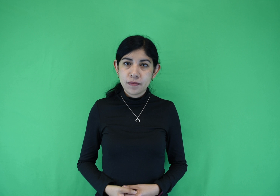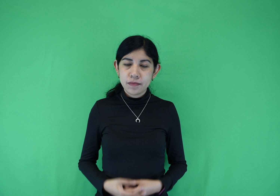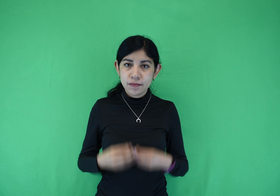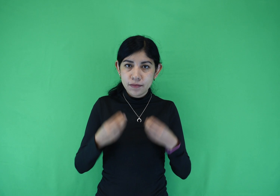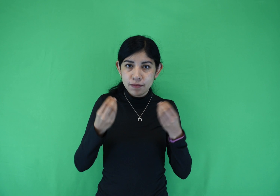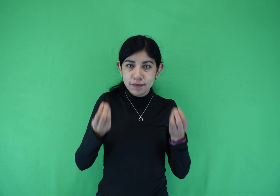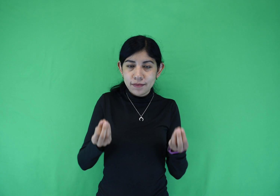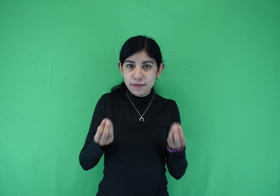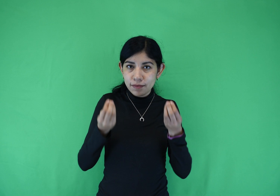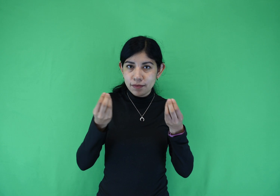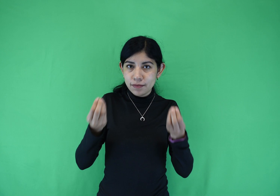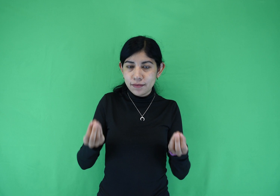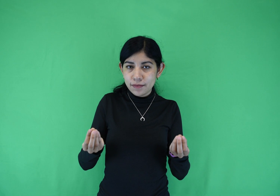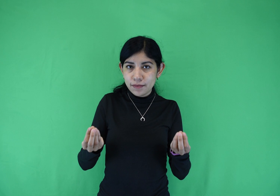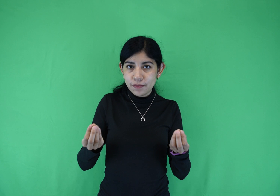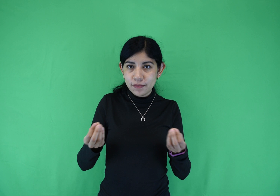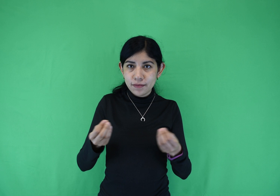mucho